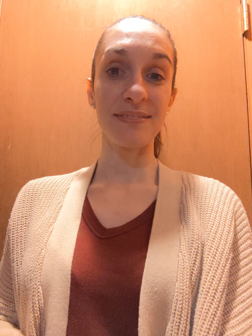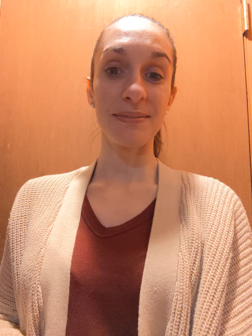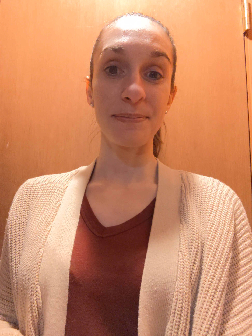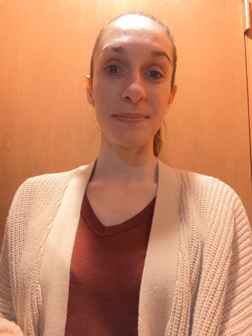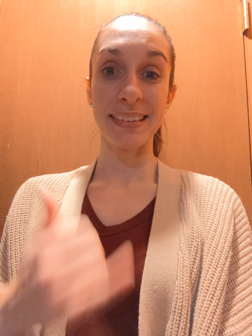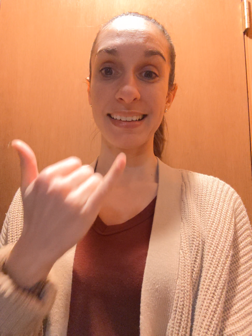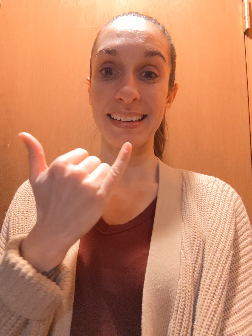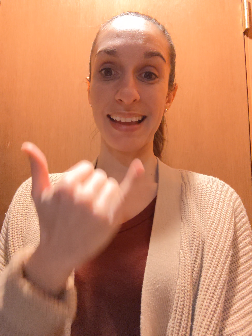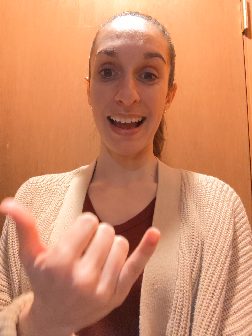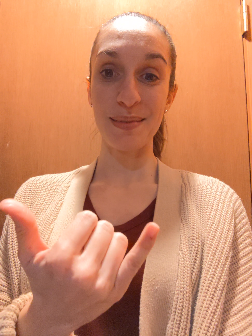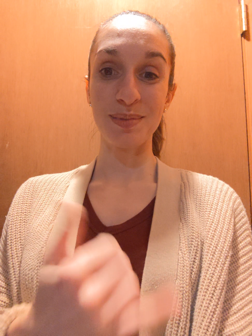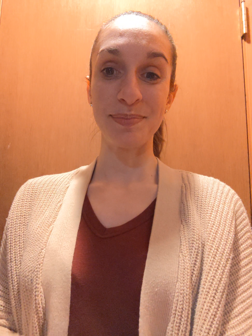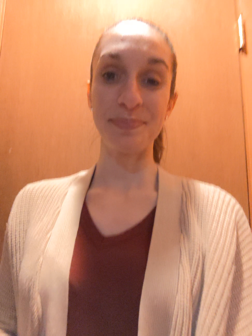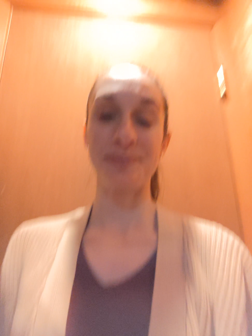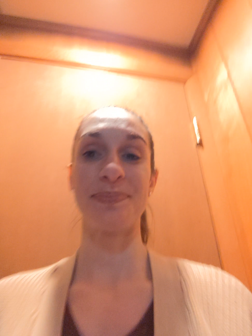now